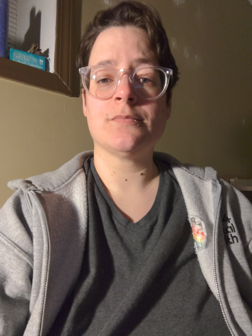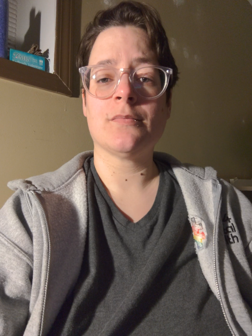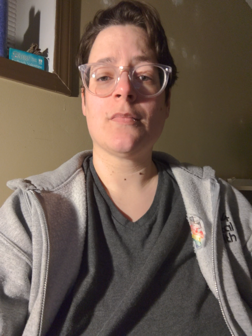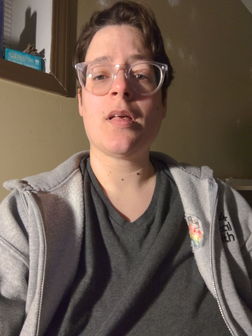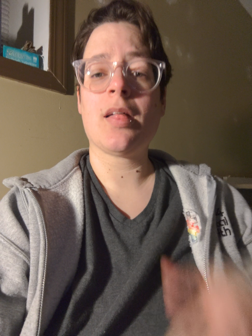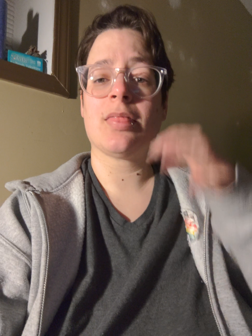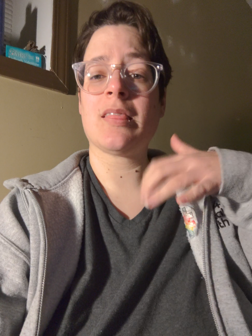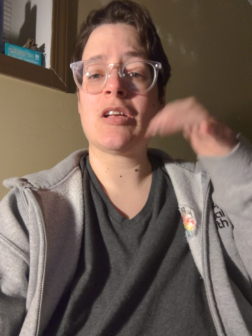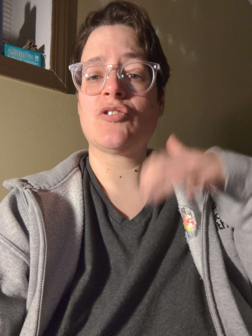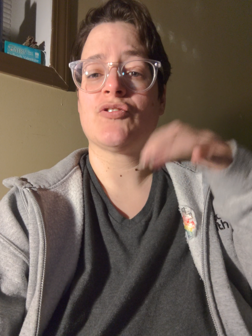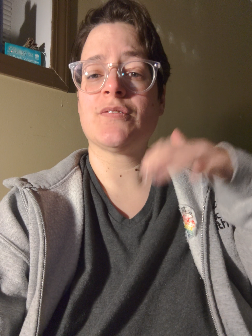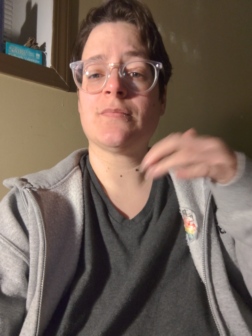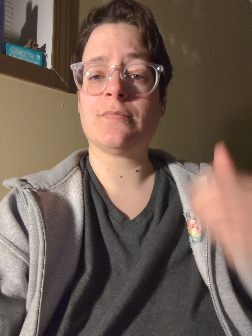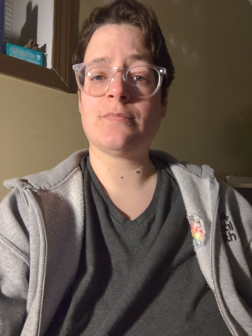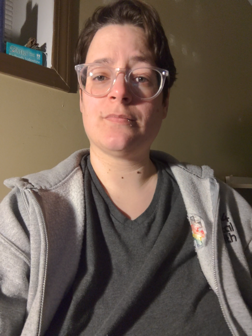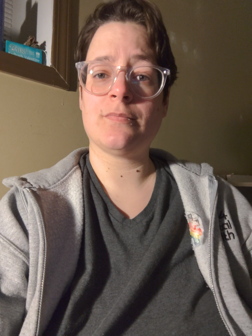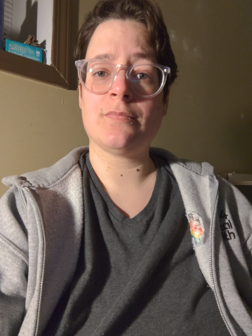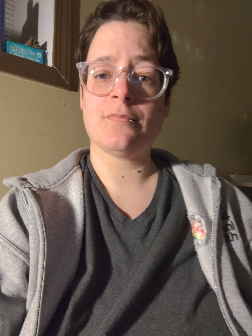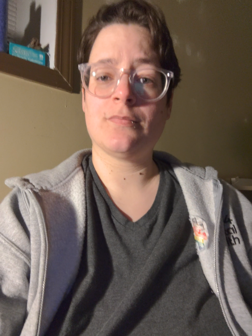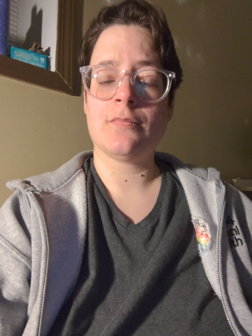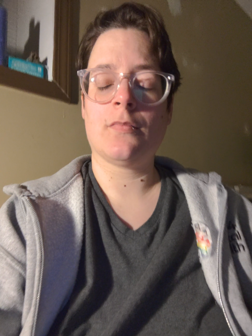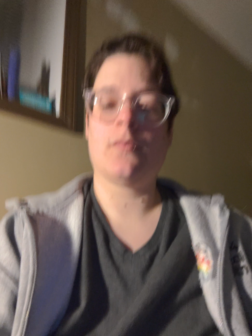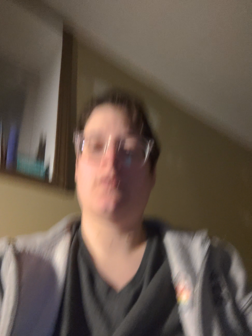alligator